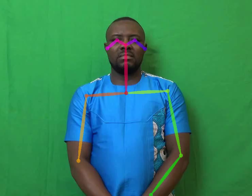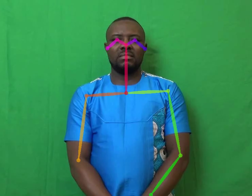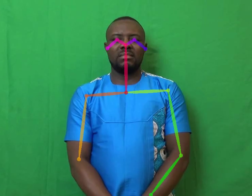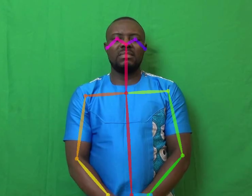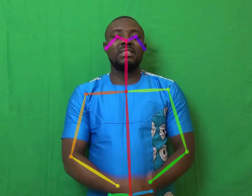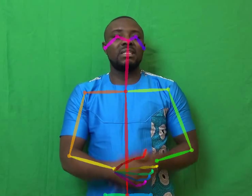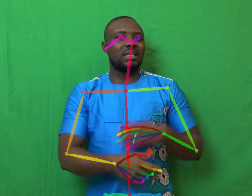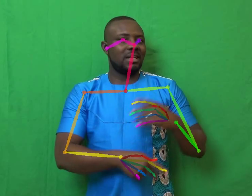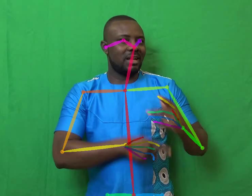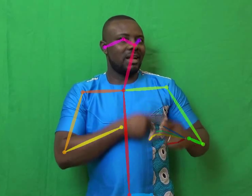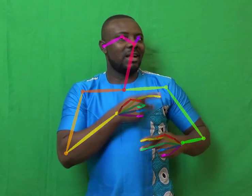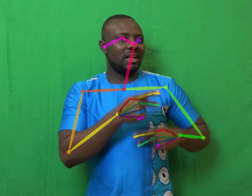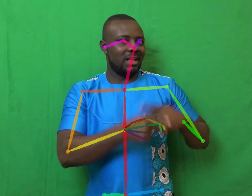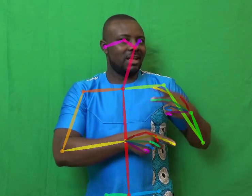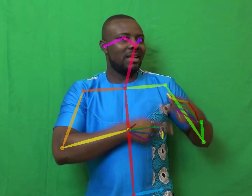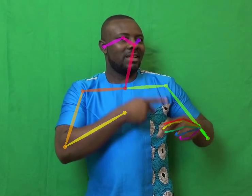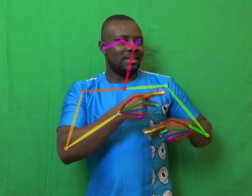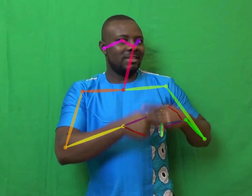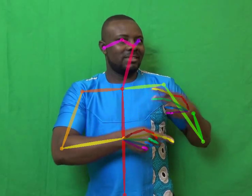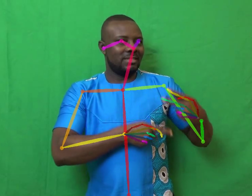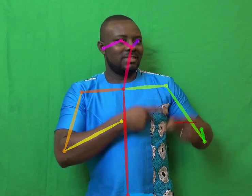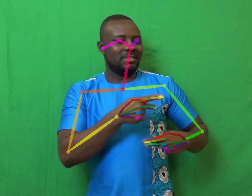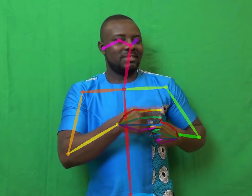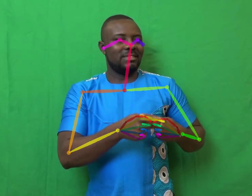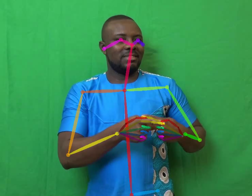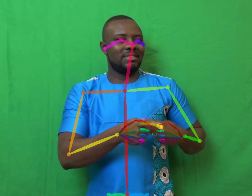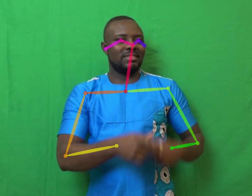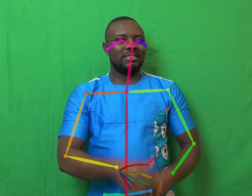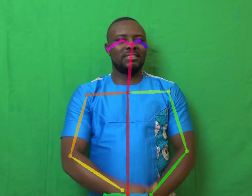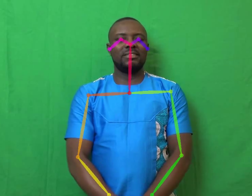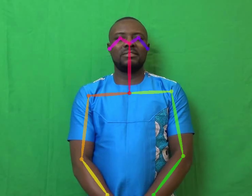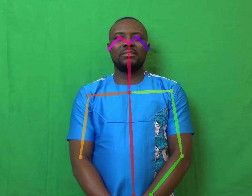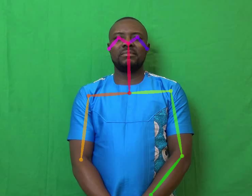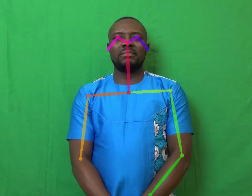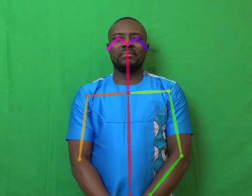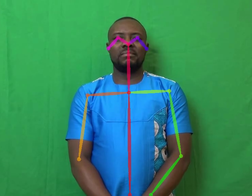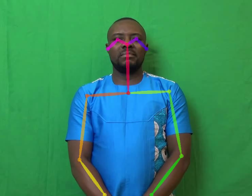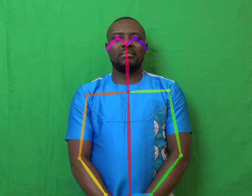kind